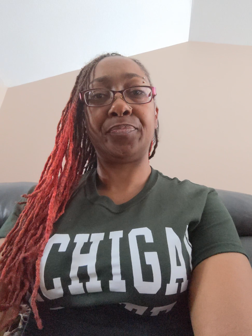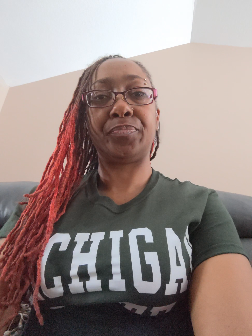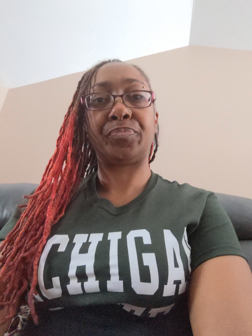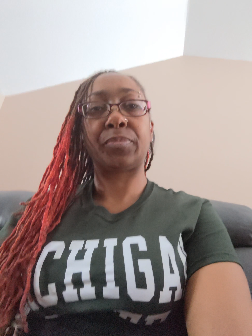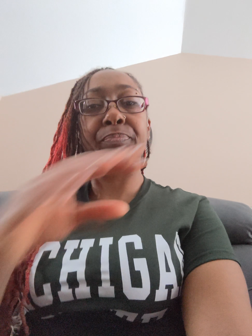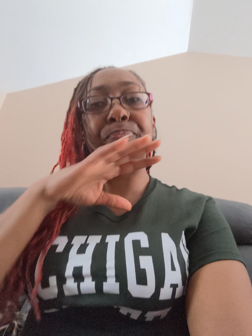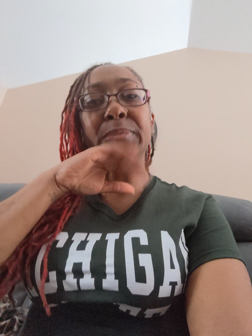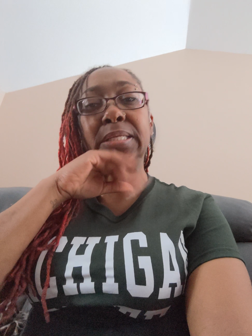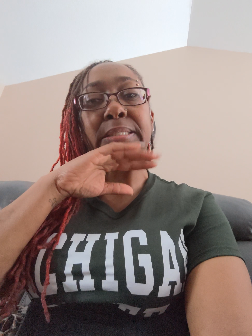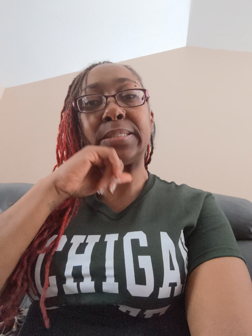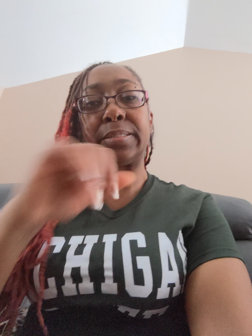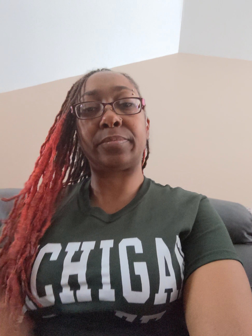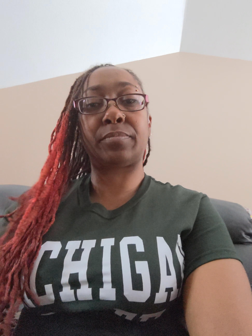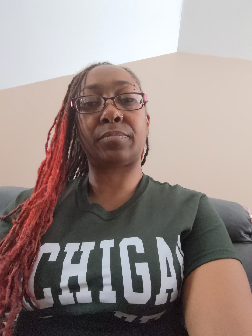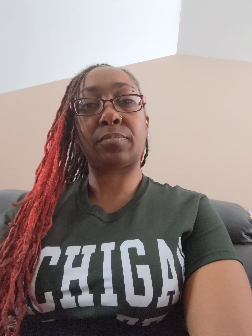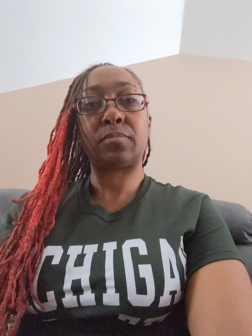pig